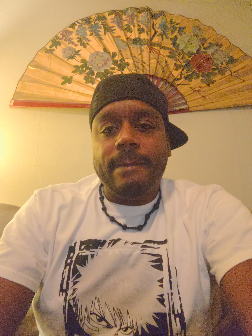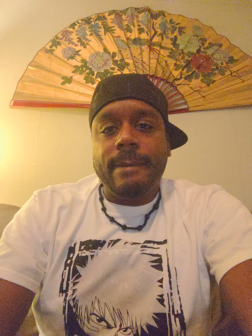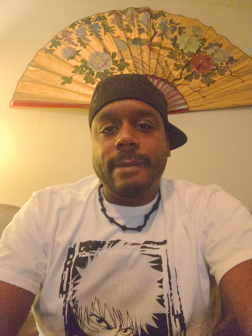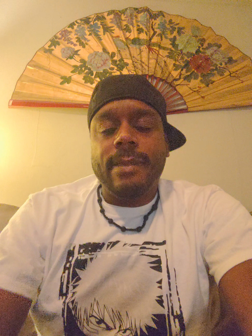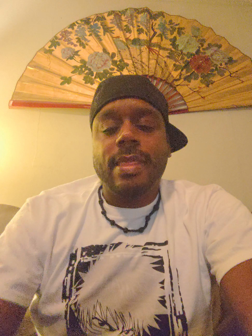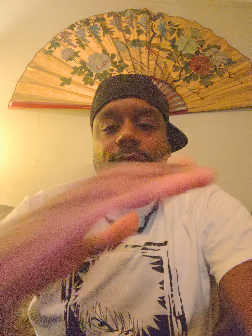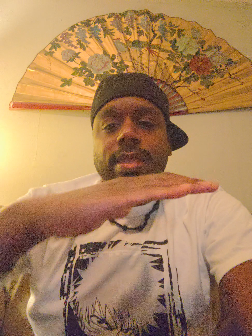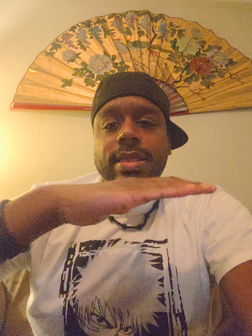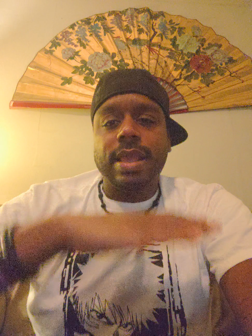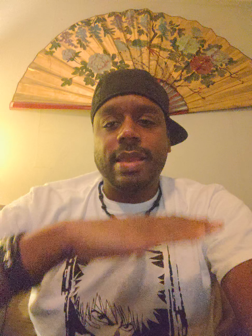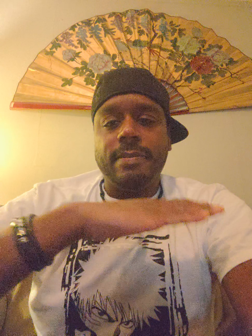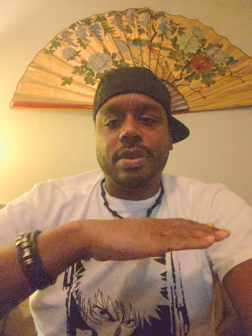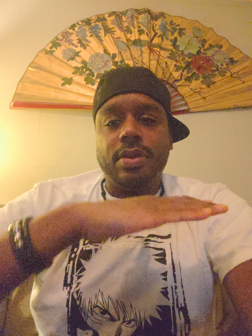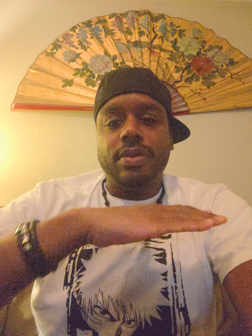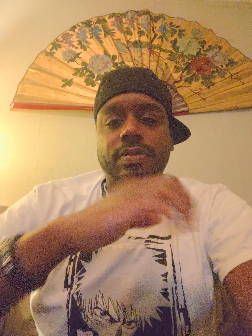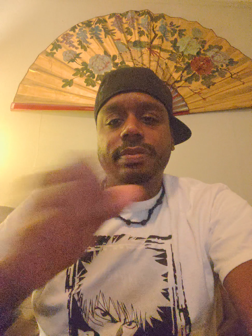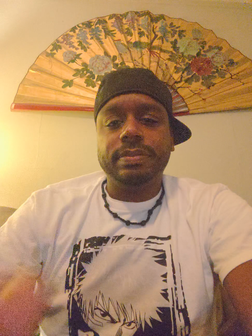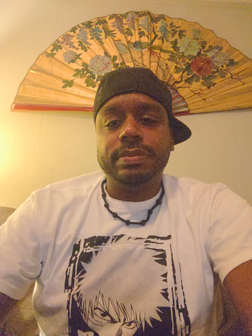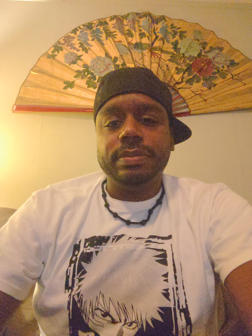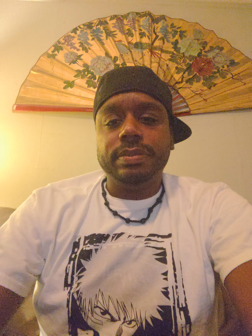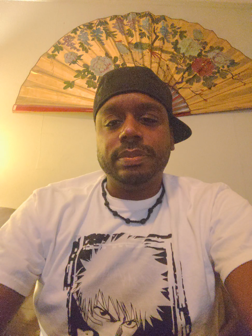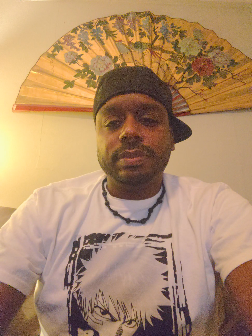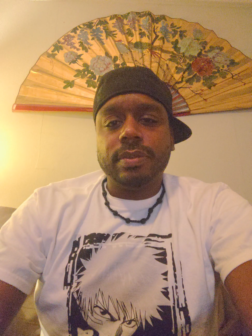table